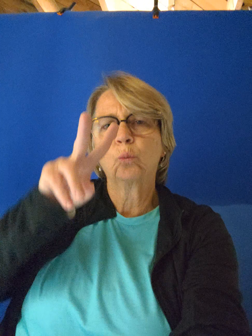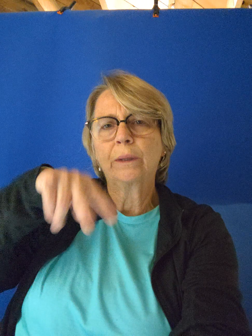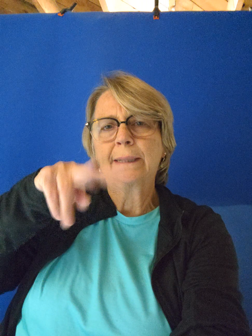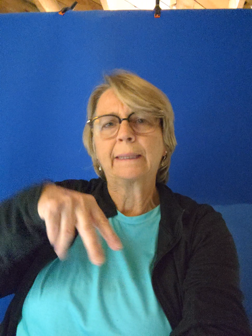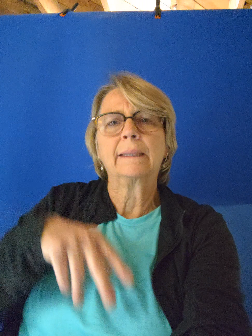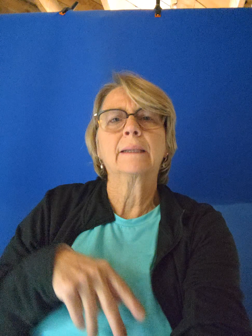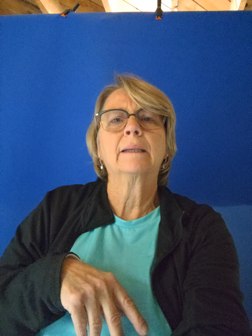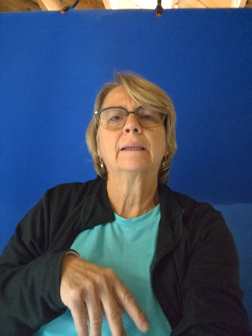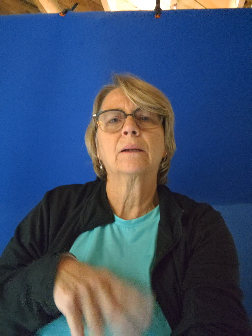read